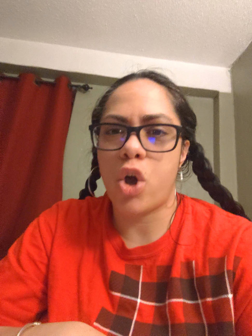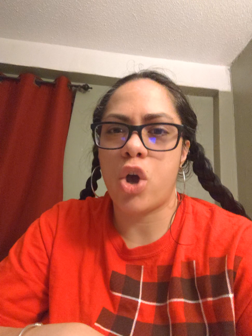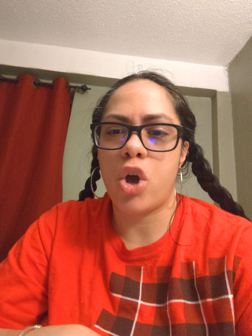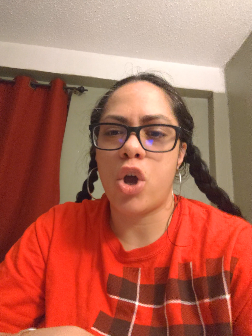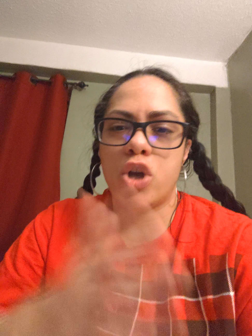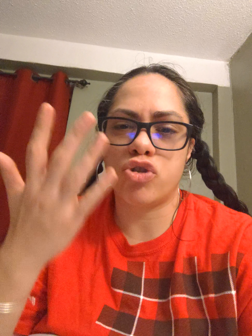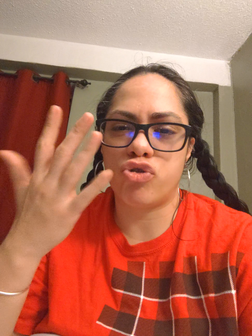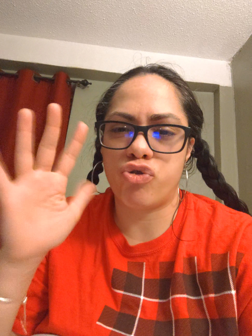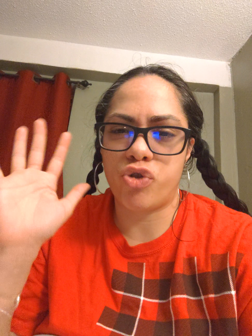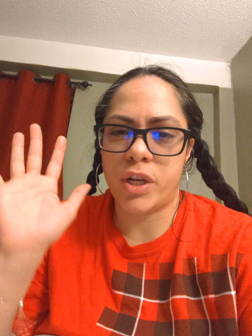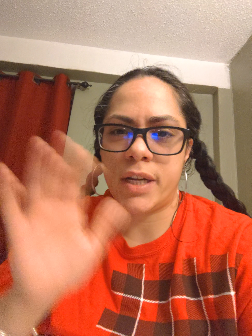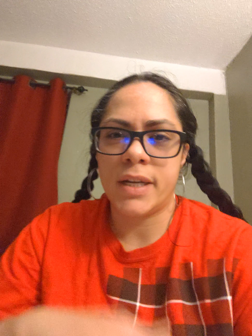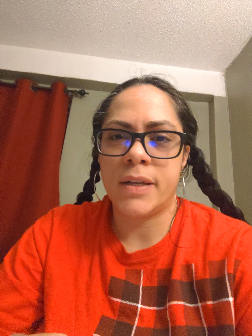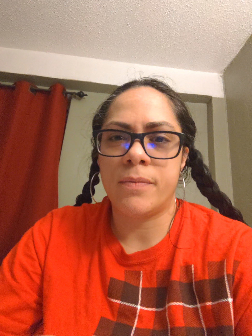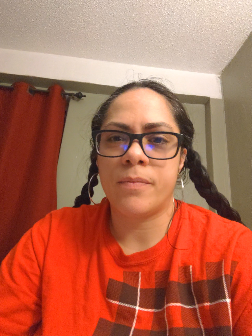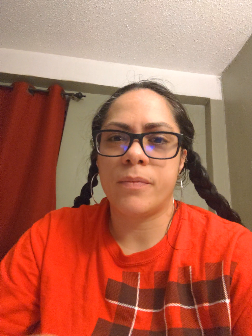tree